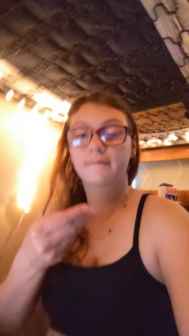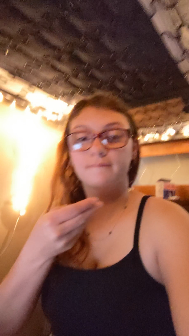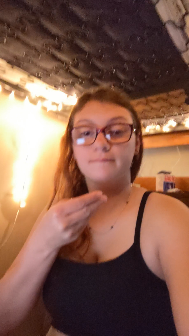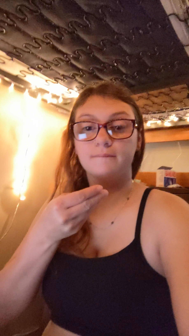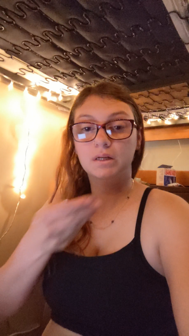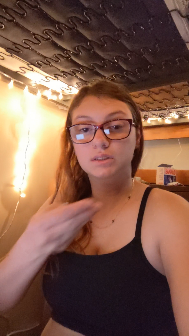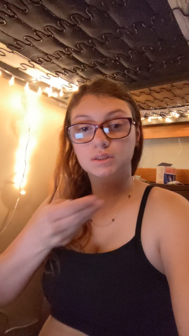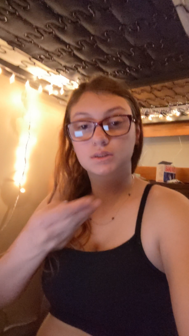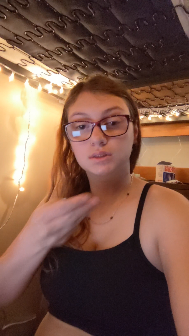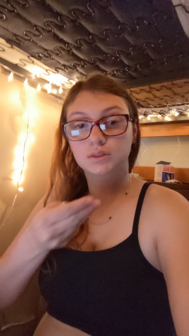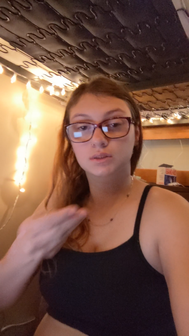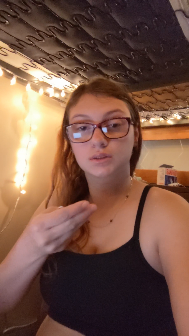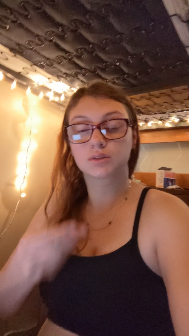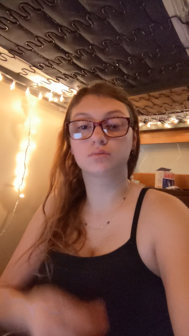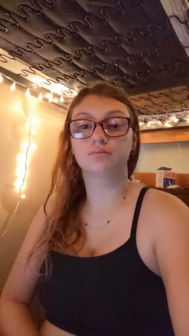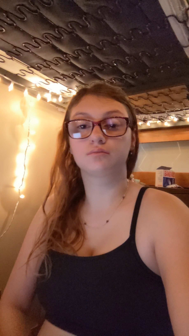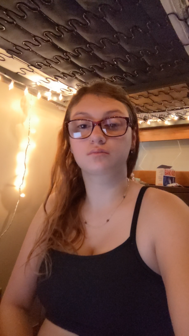feed